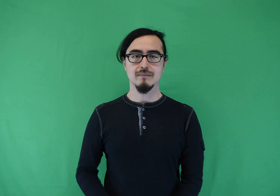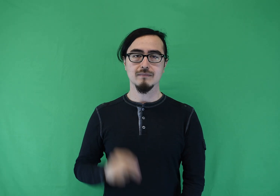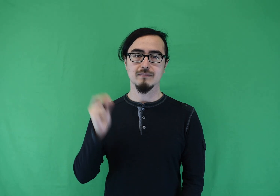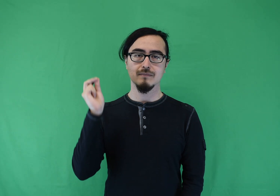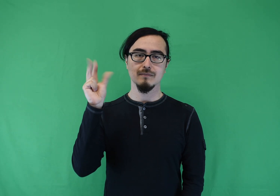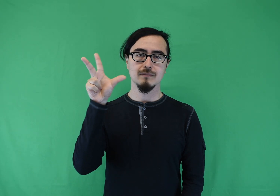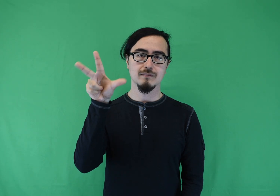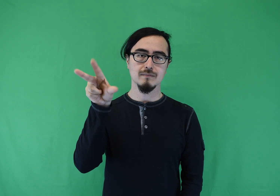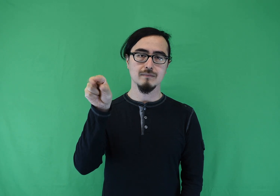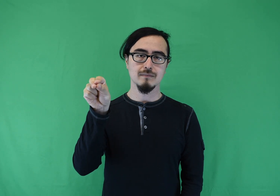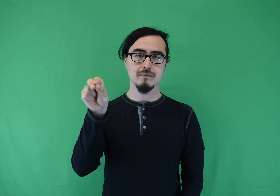no